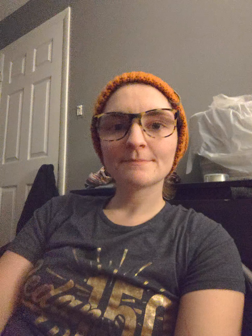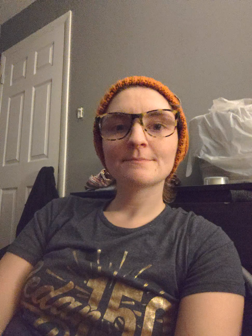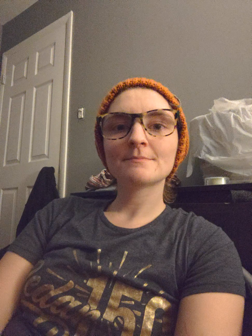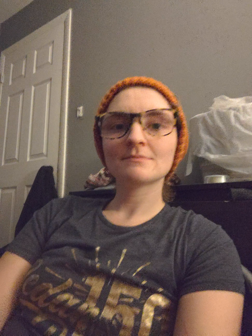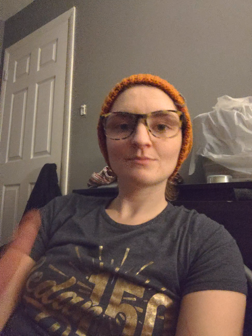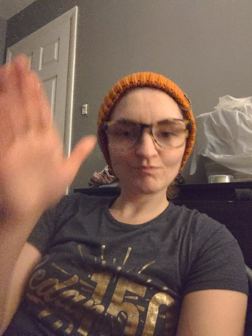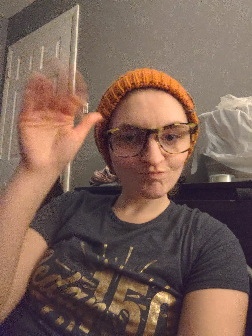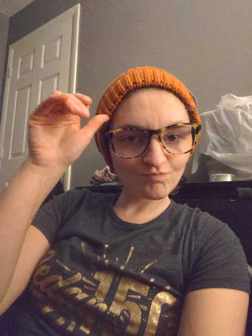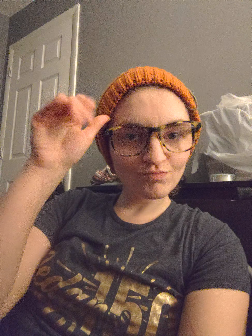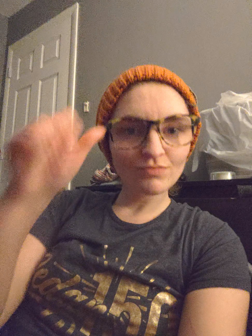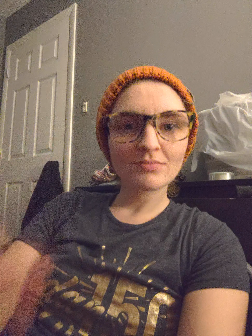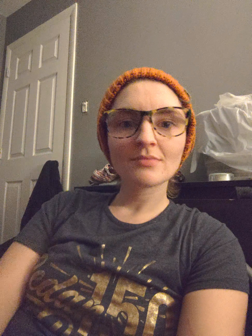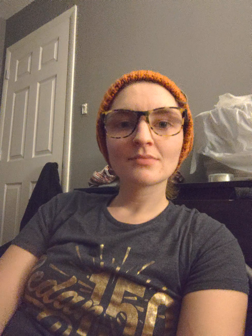donkey